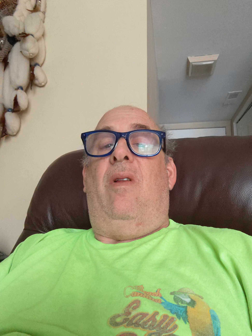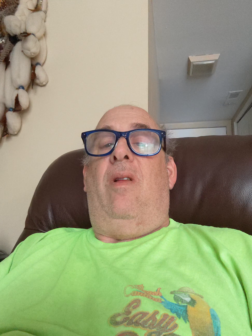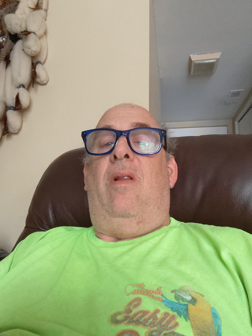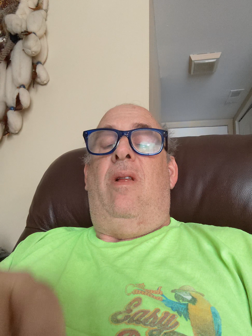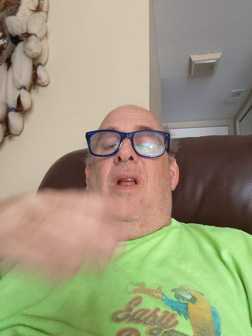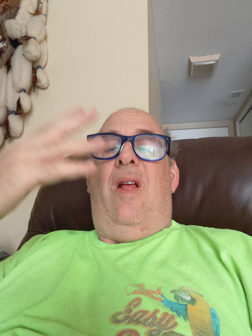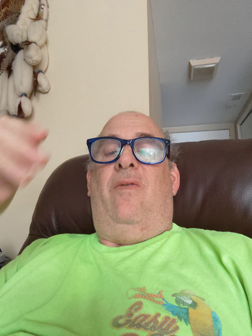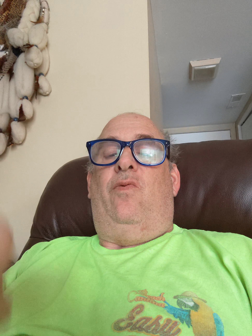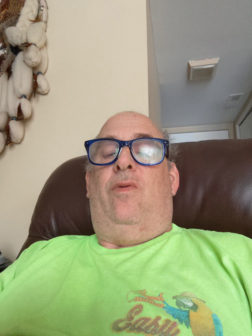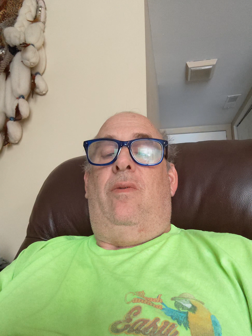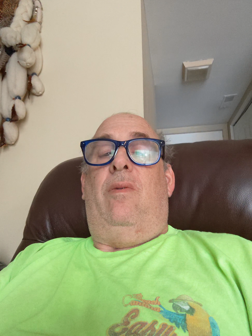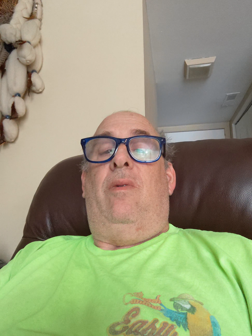outside